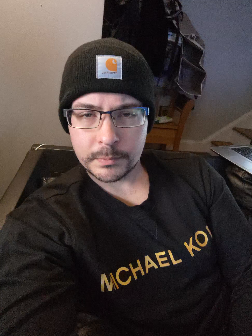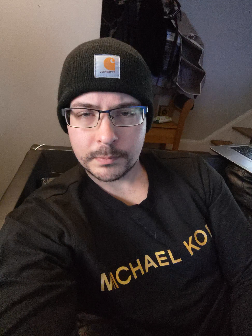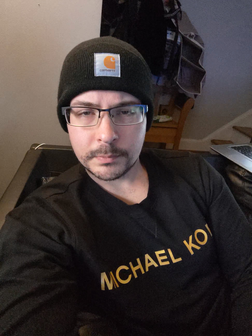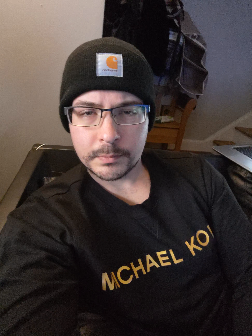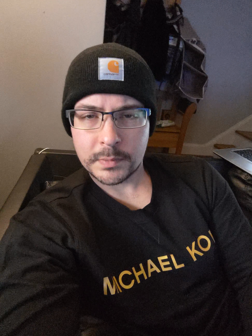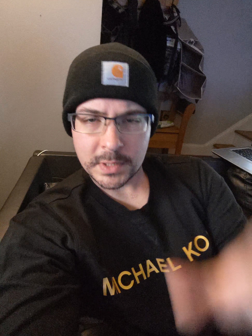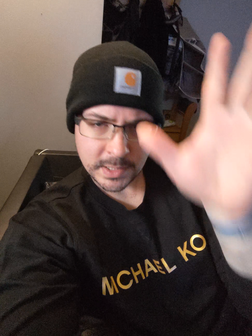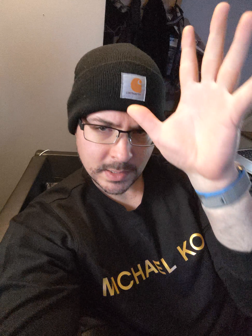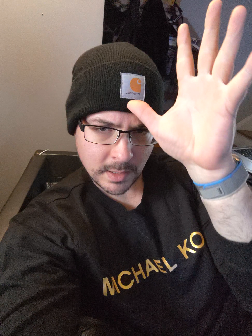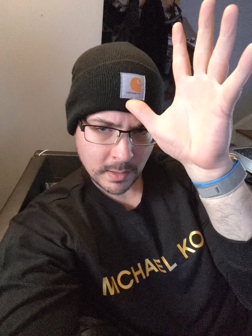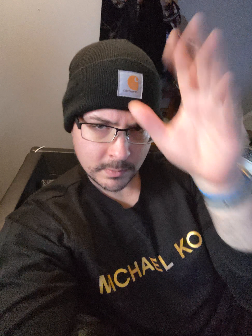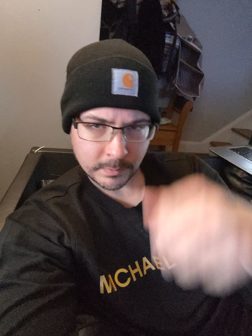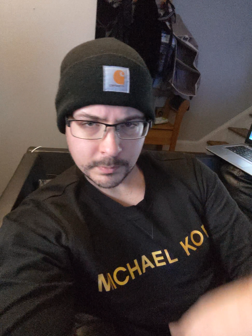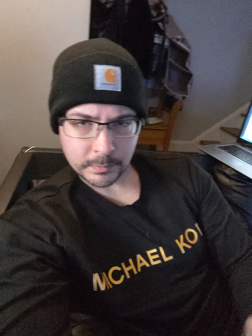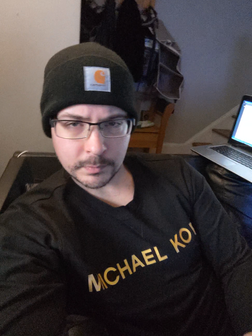dad